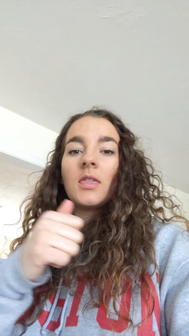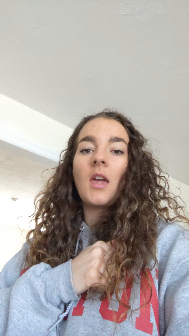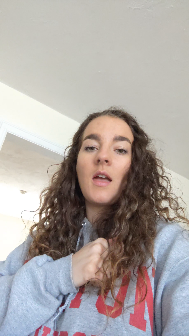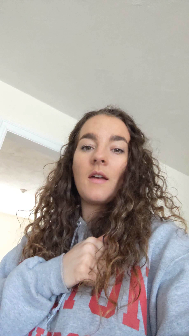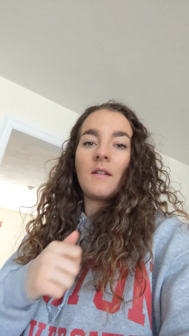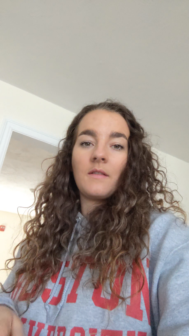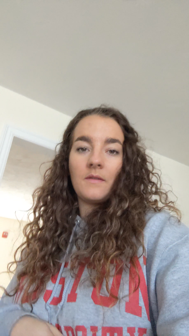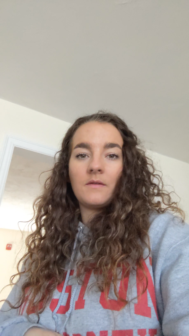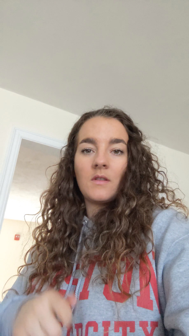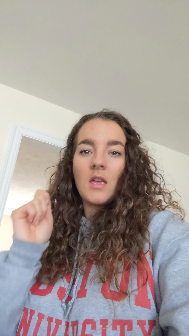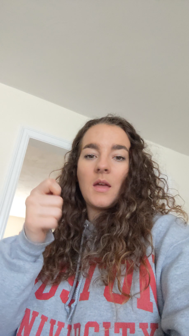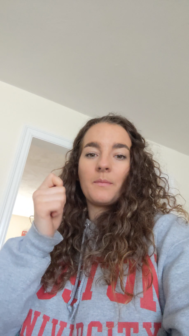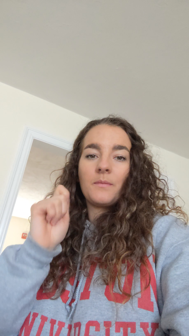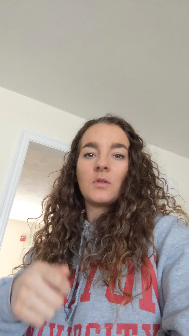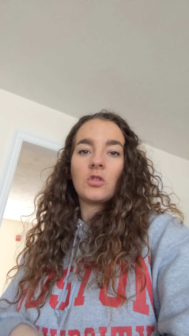hammer